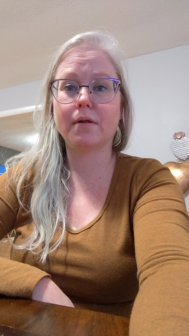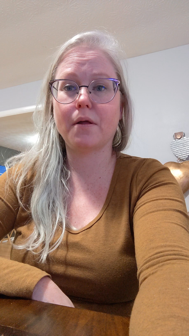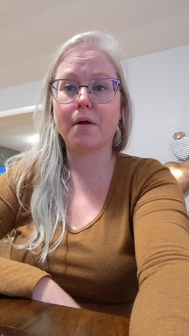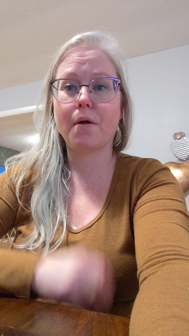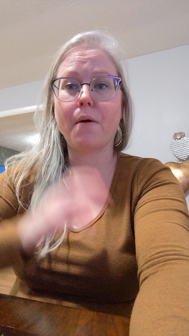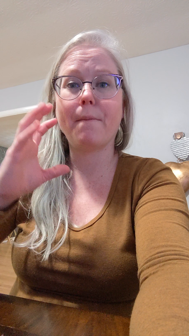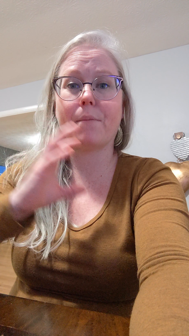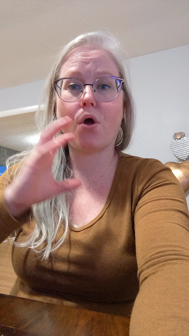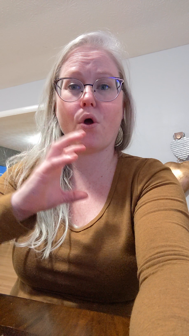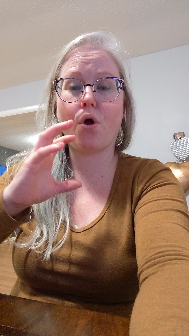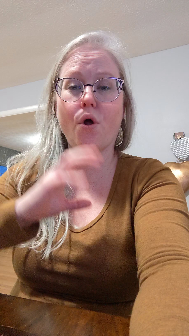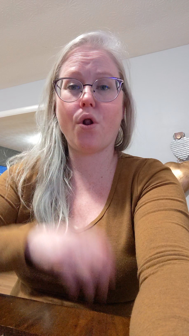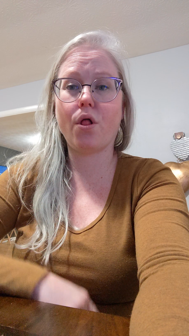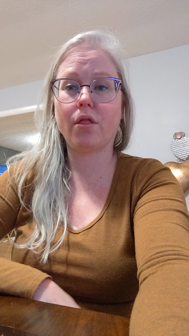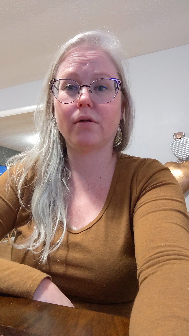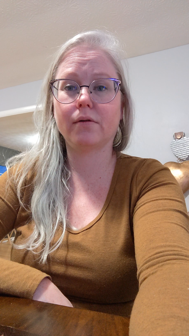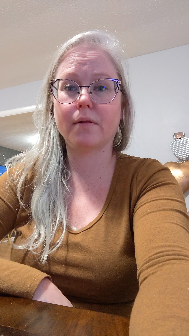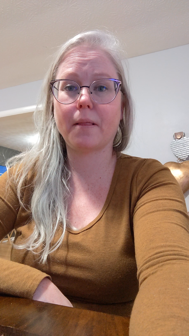ball